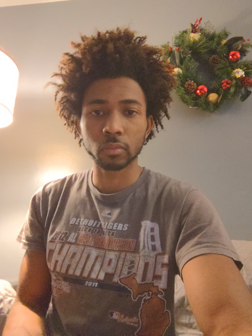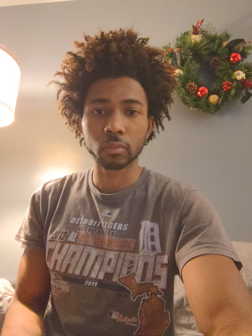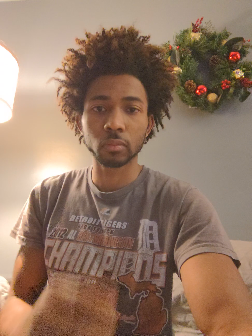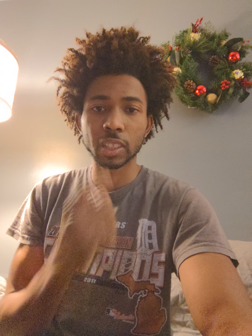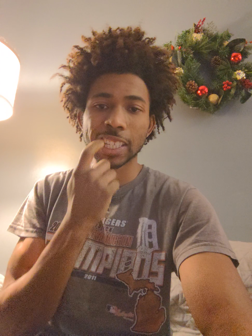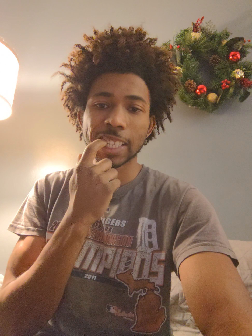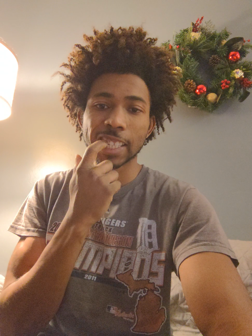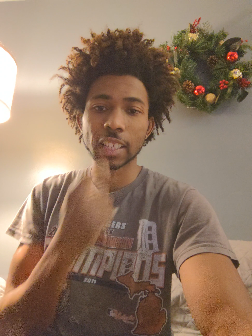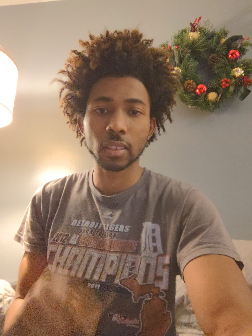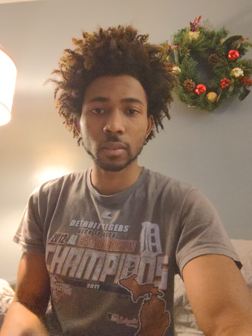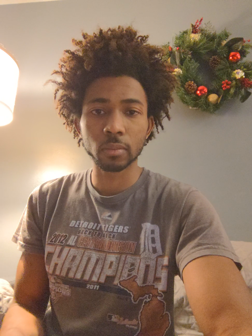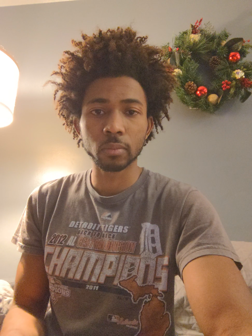tooth